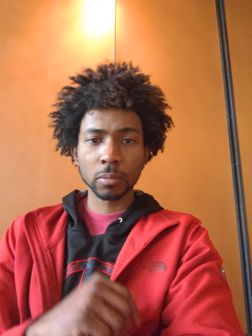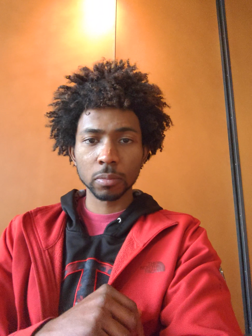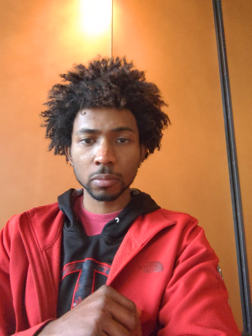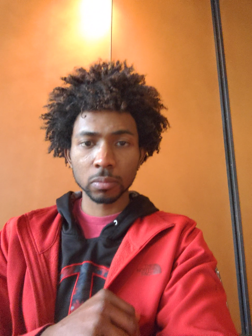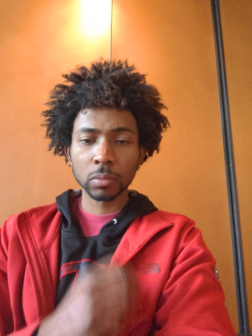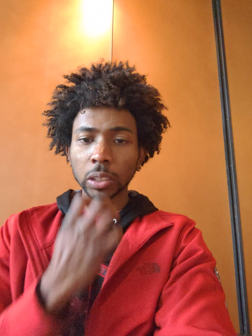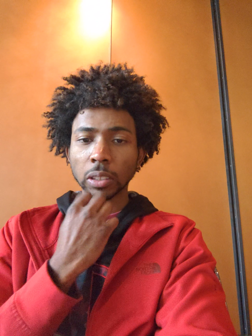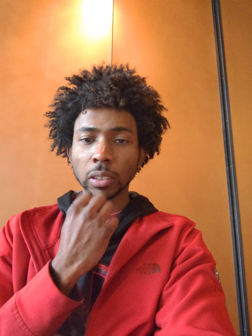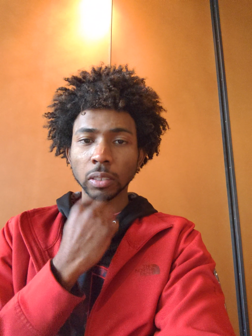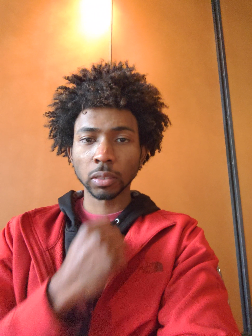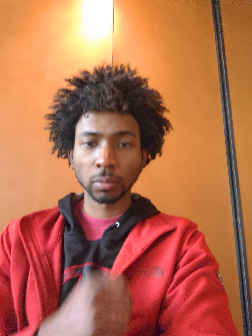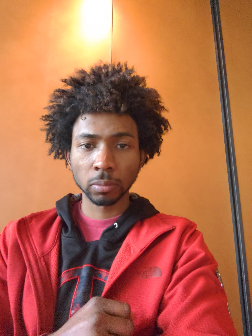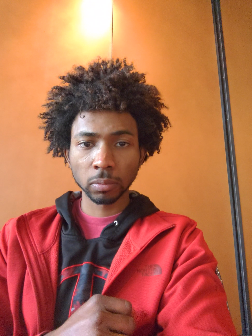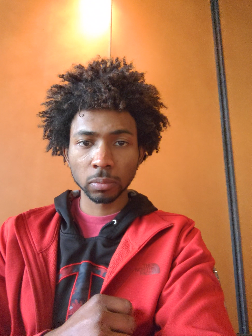underwear